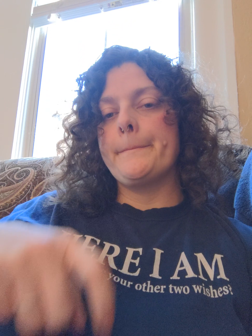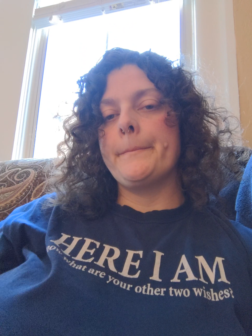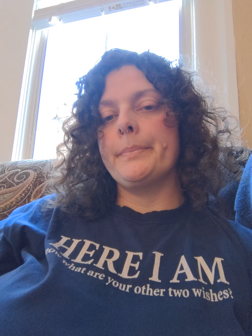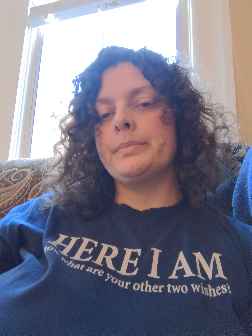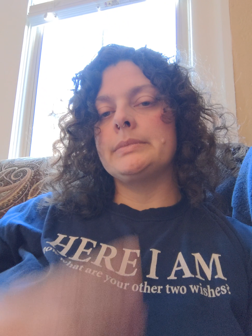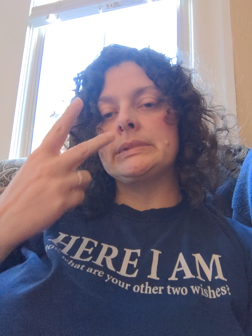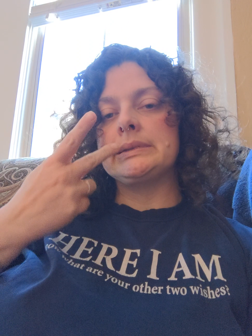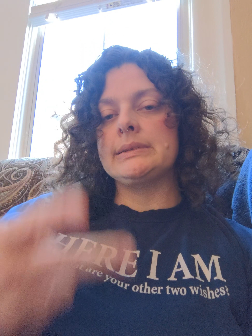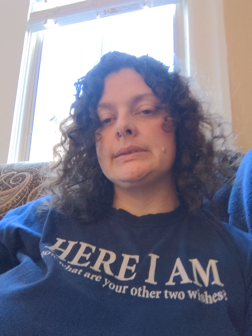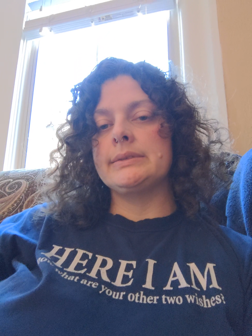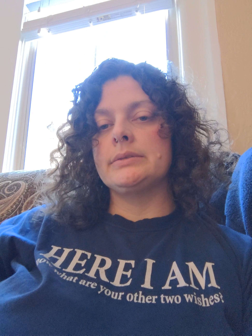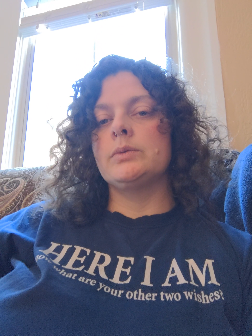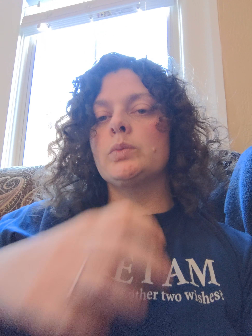see